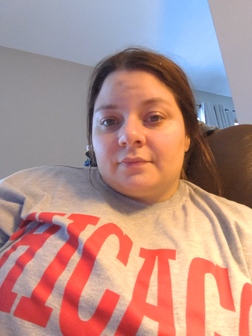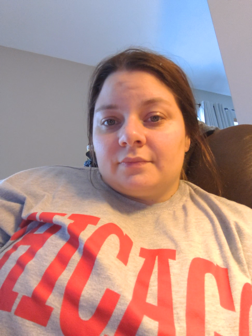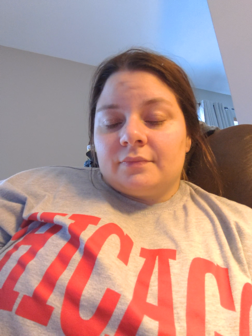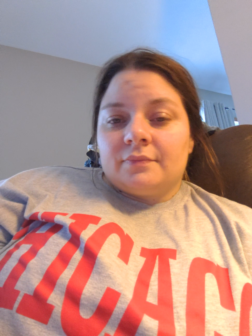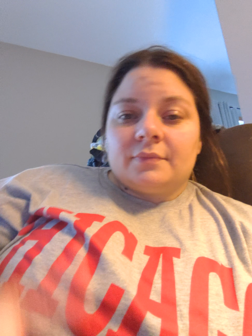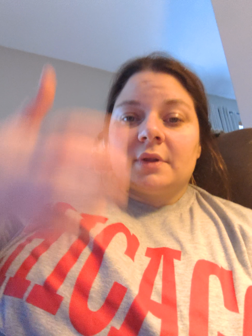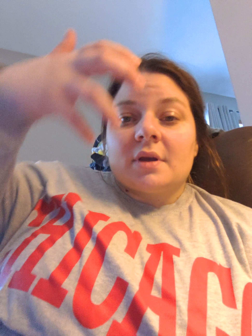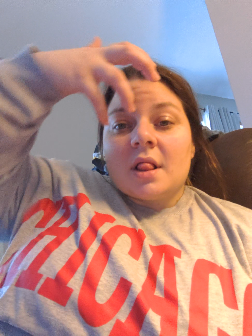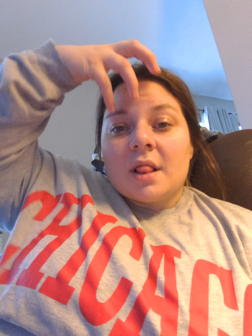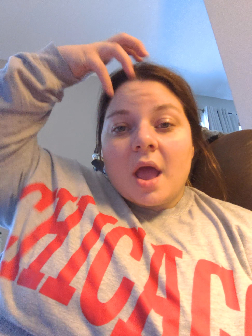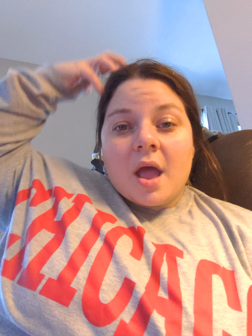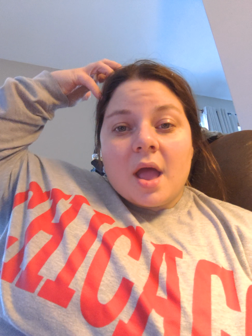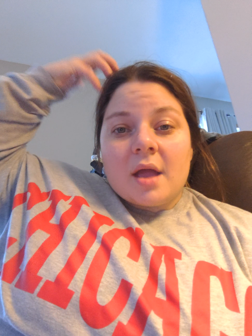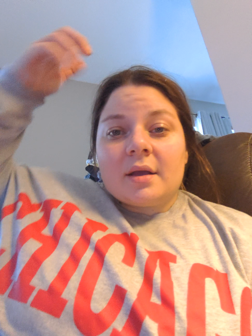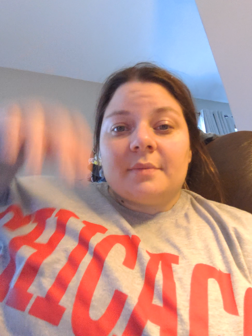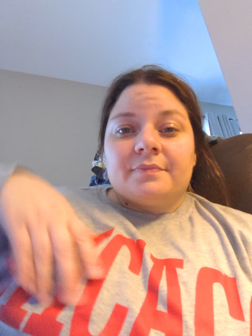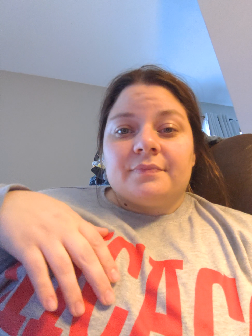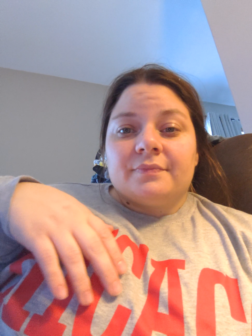lion